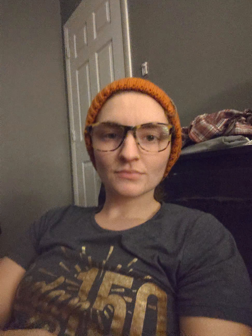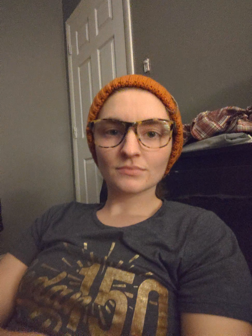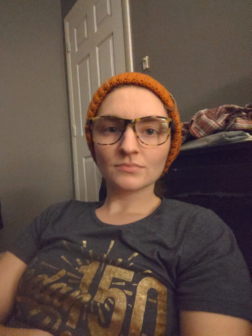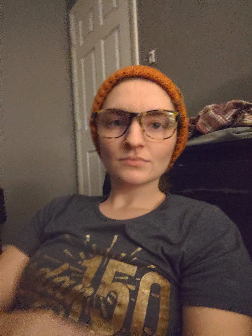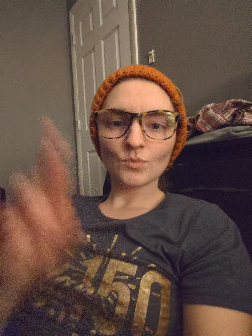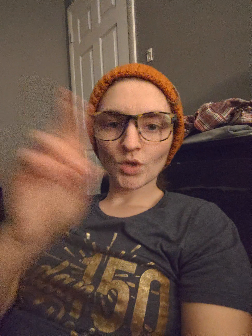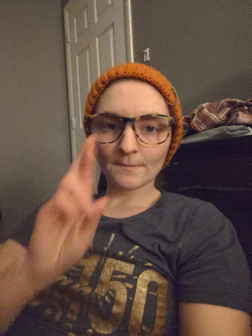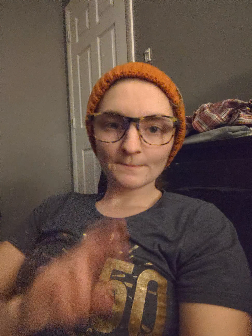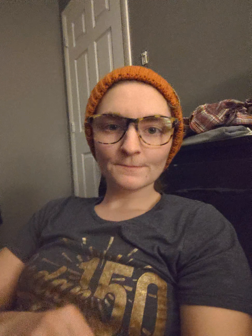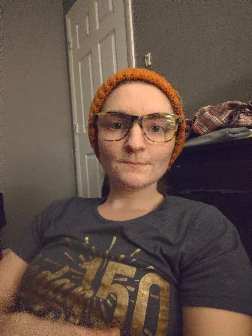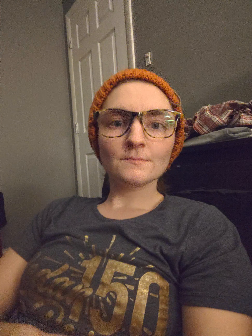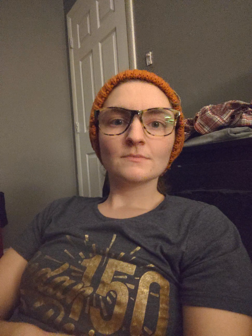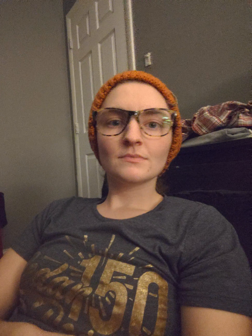refrigerator